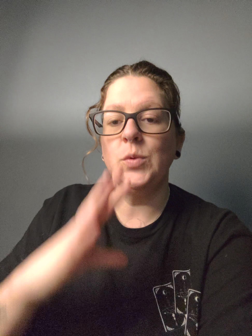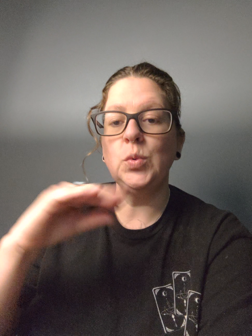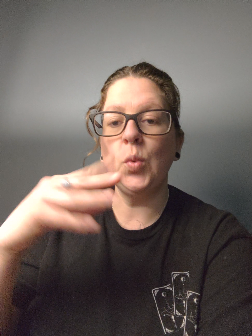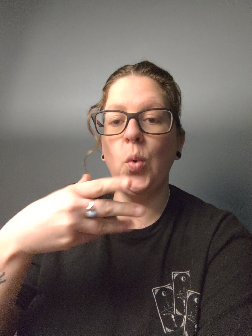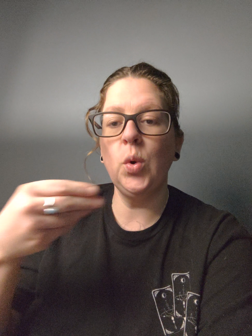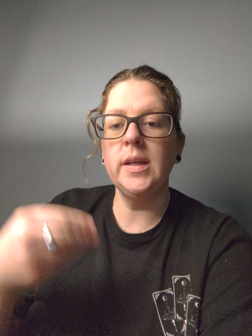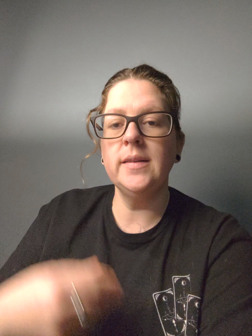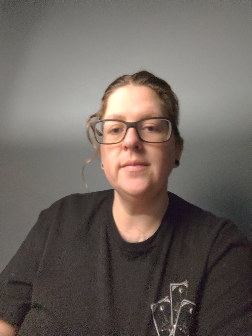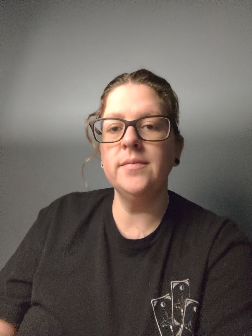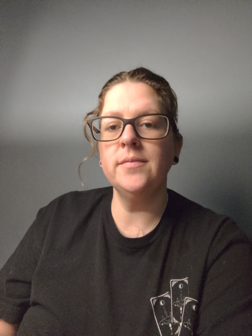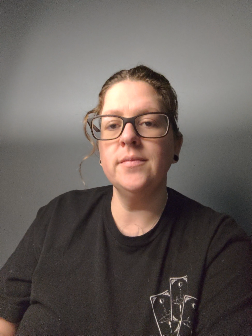story